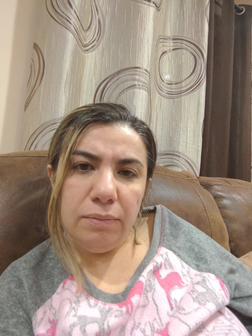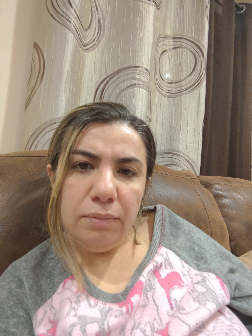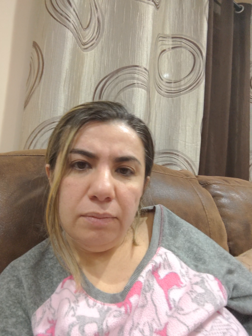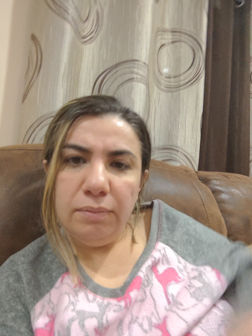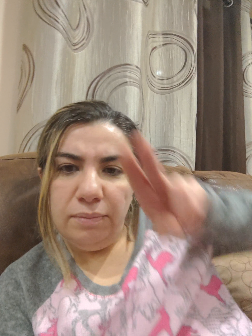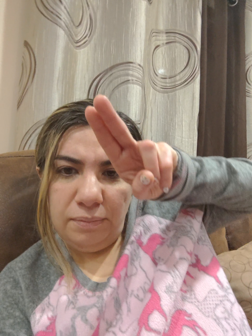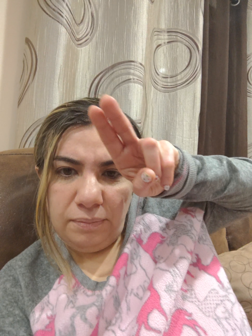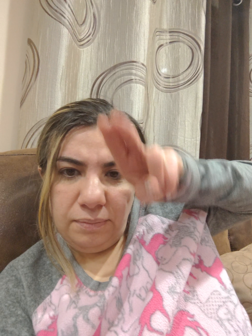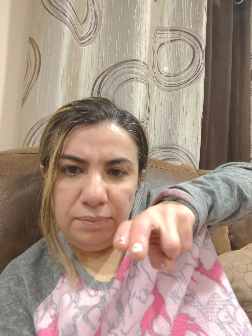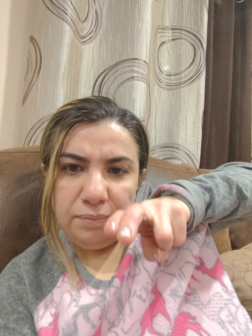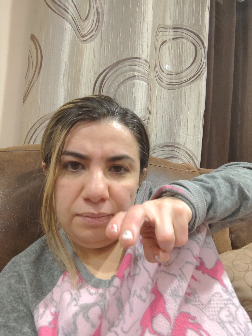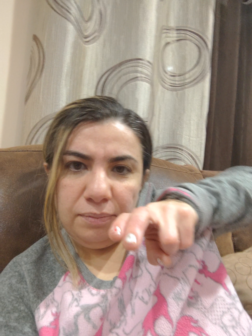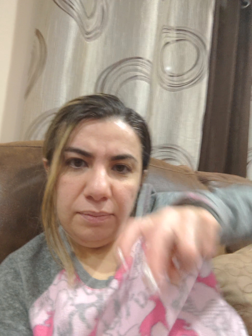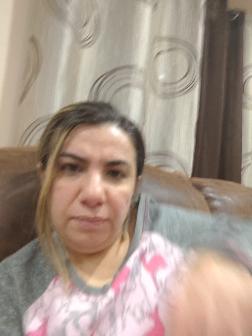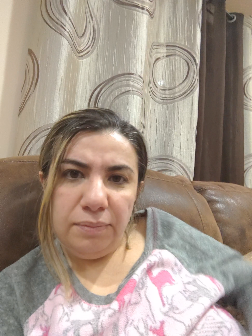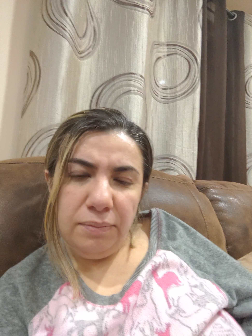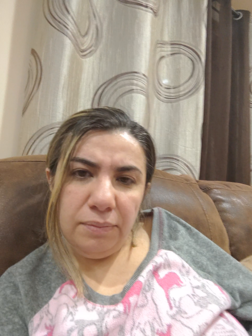chair